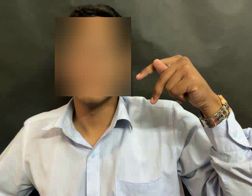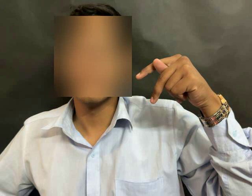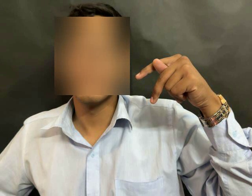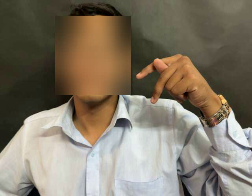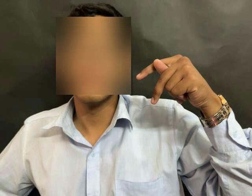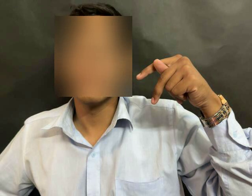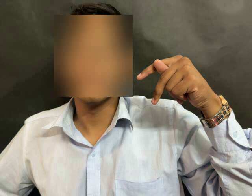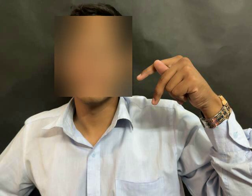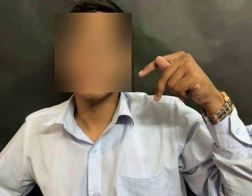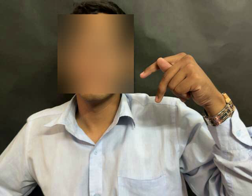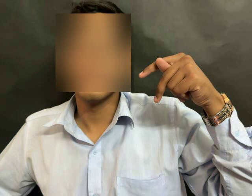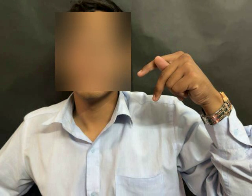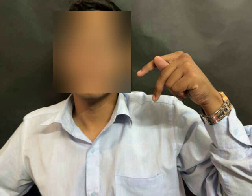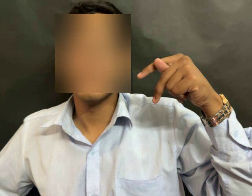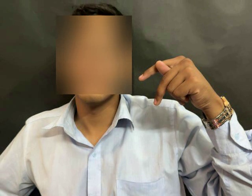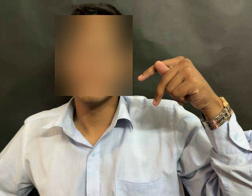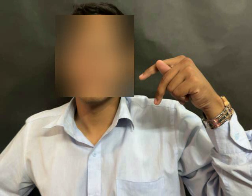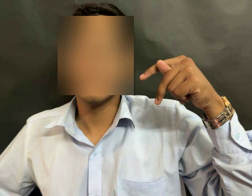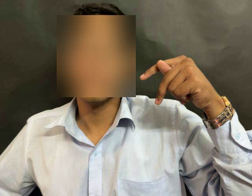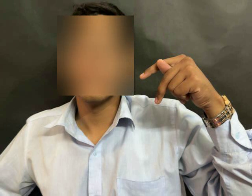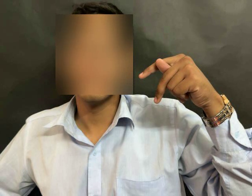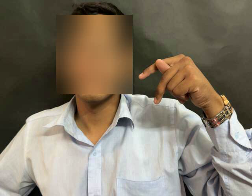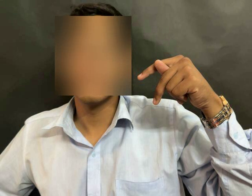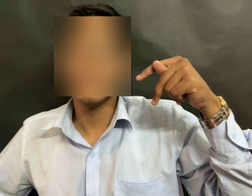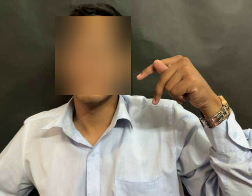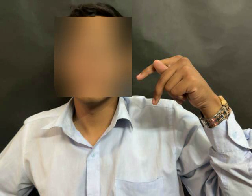P